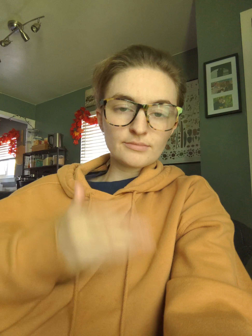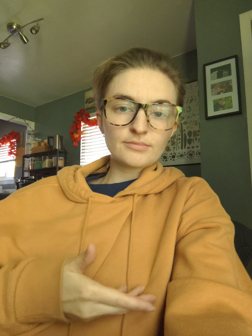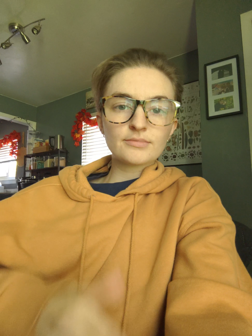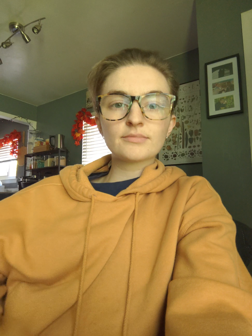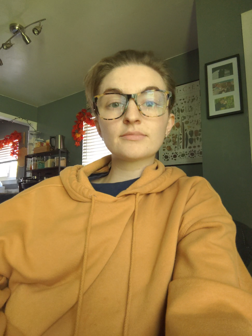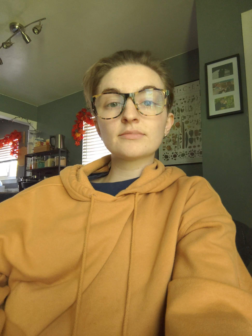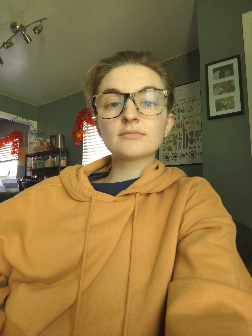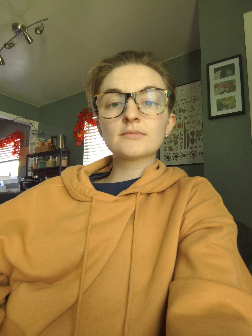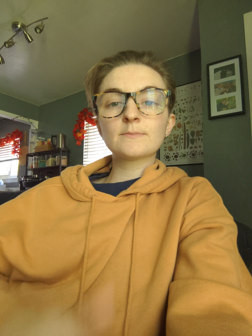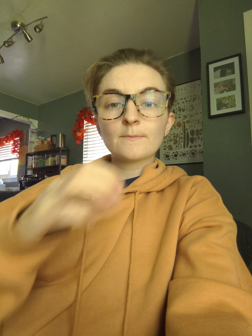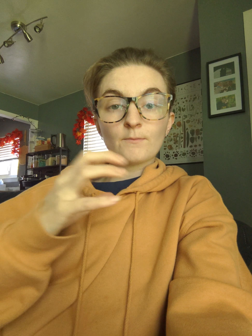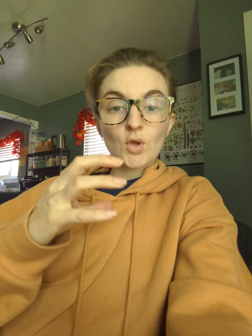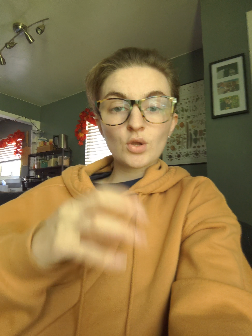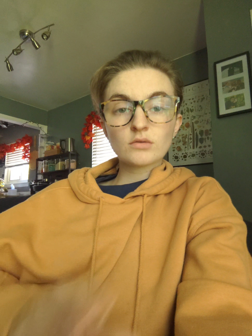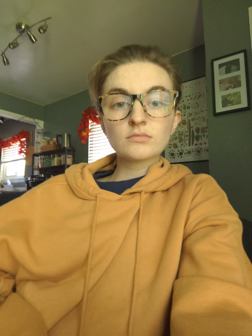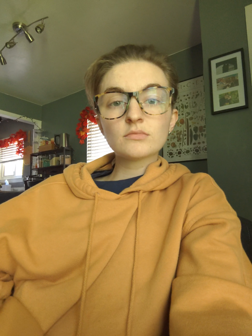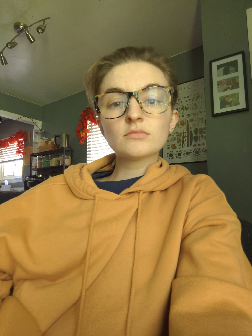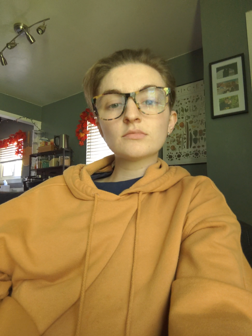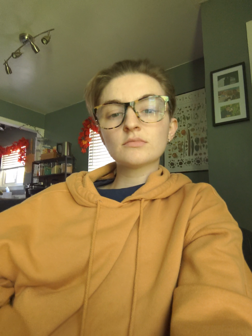ball